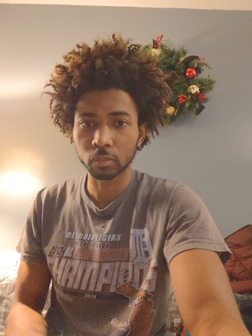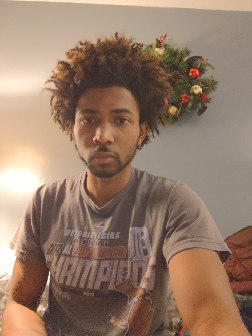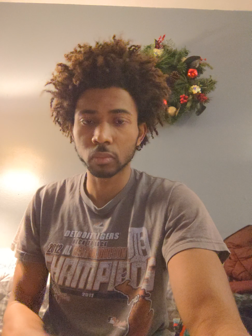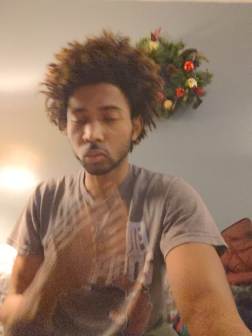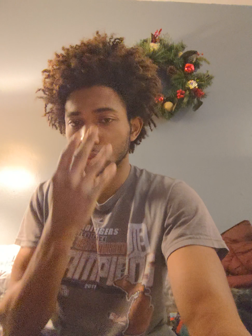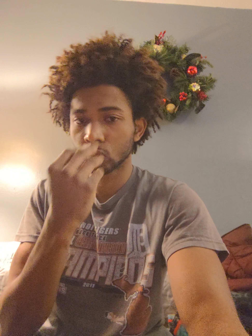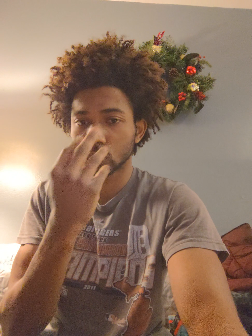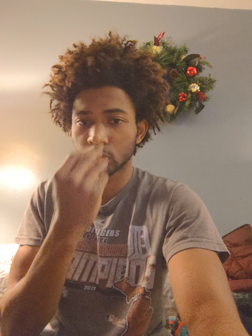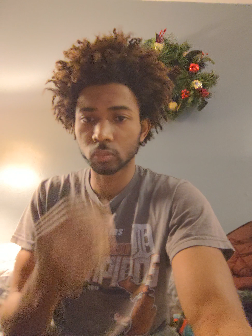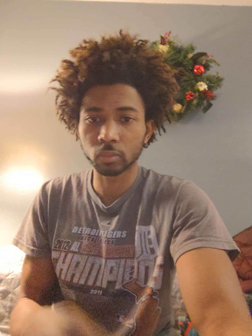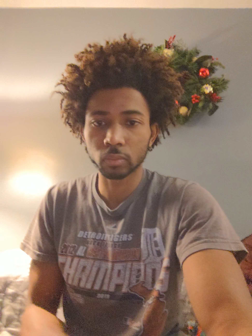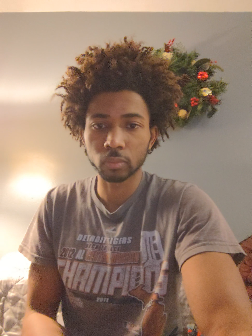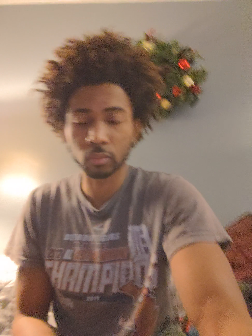wolf